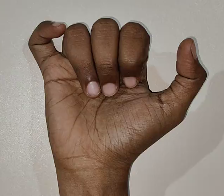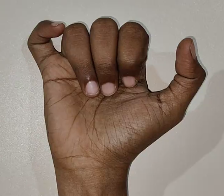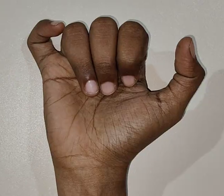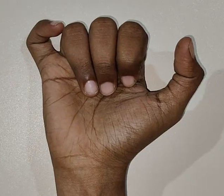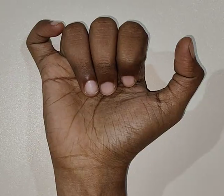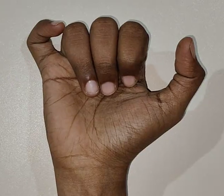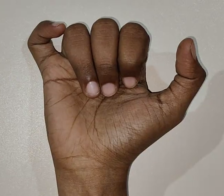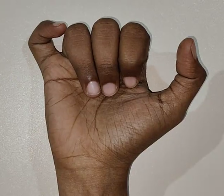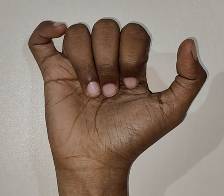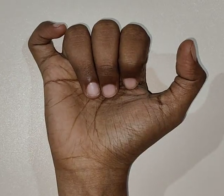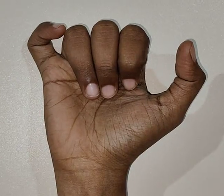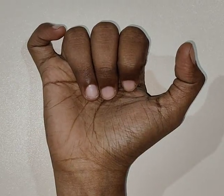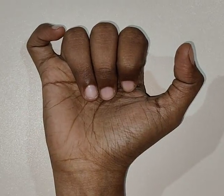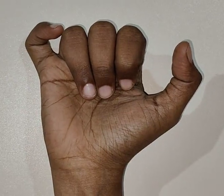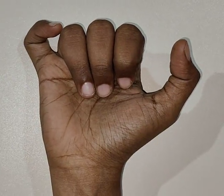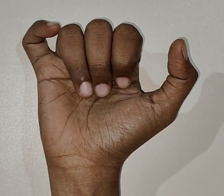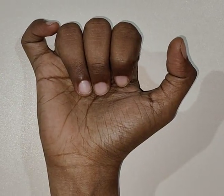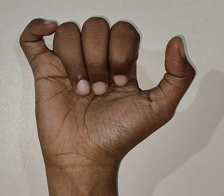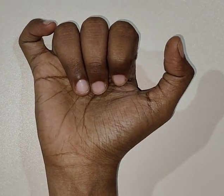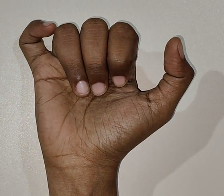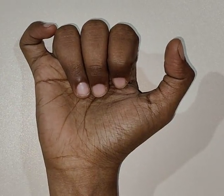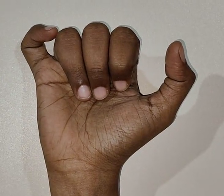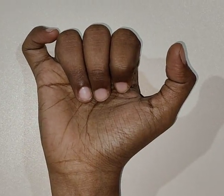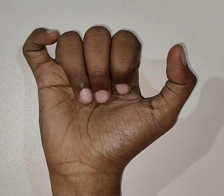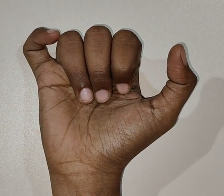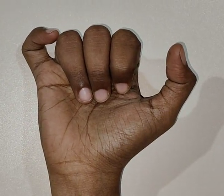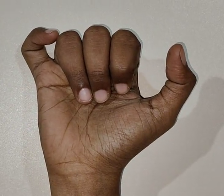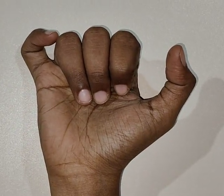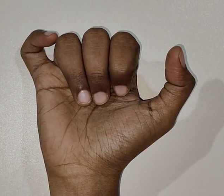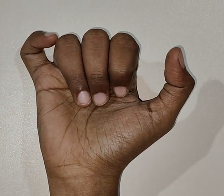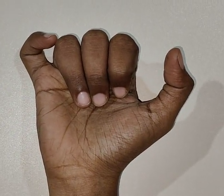ഋ